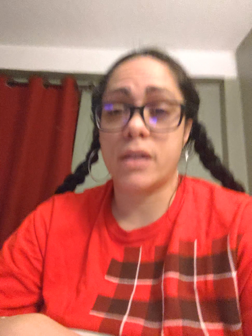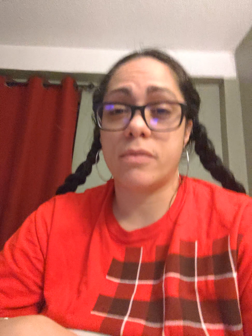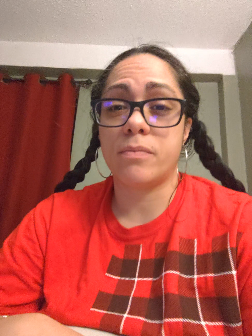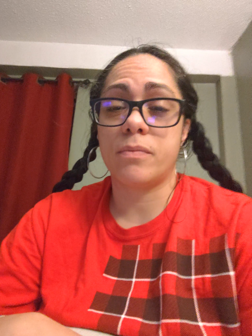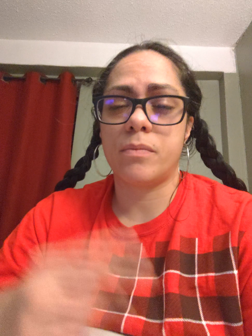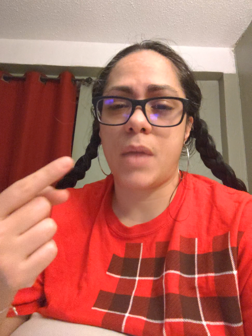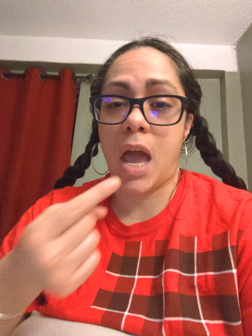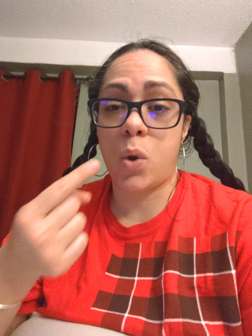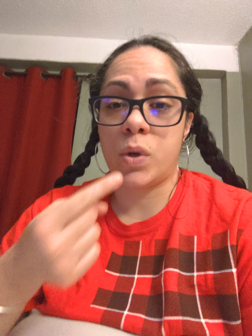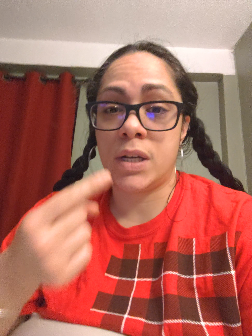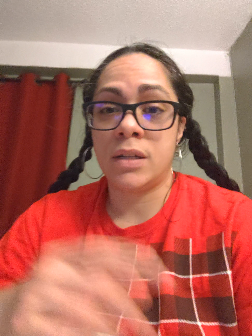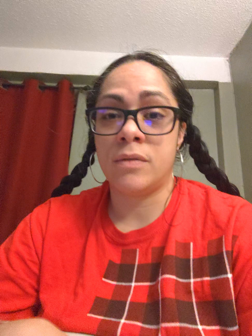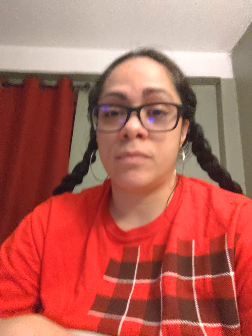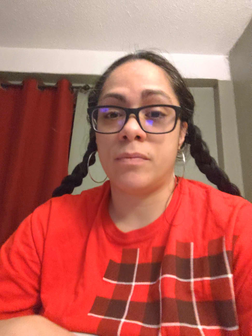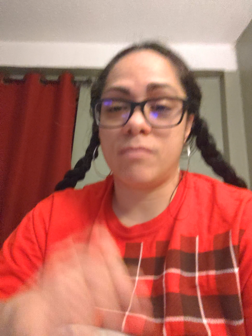owie